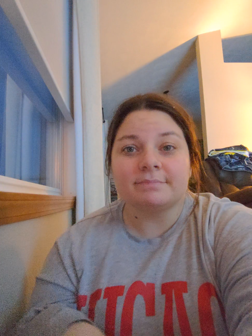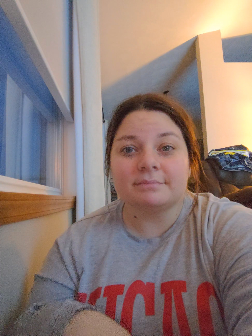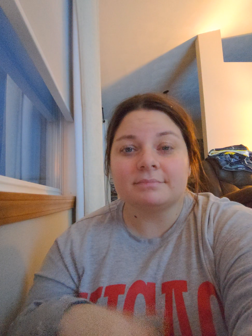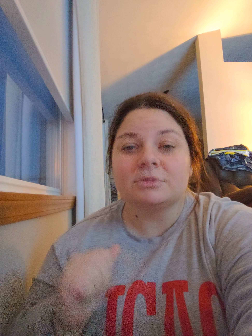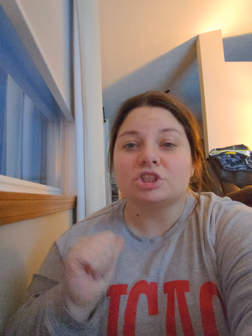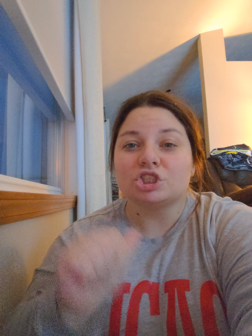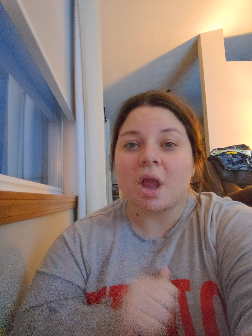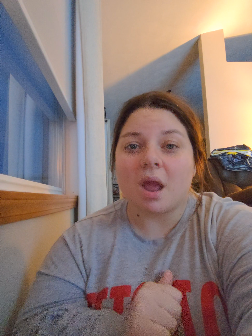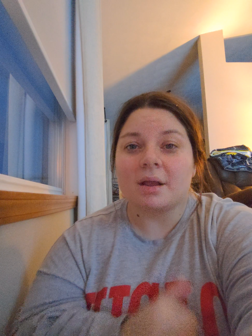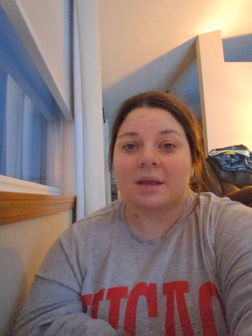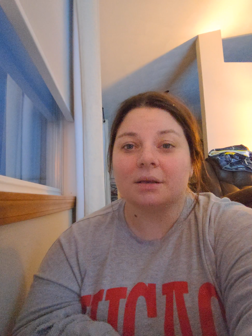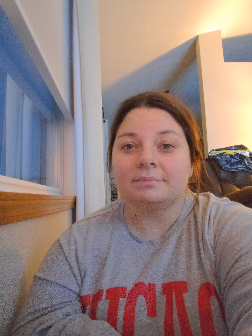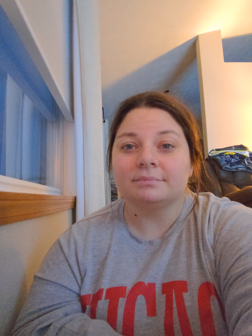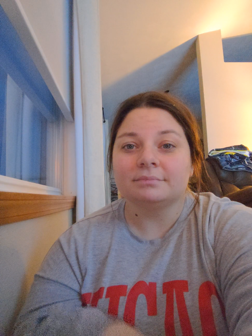jacket